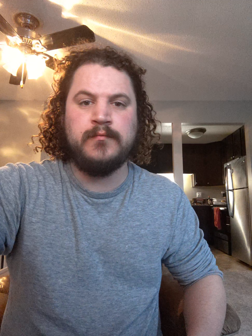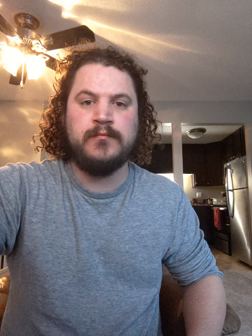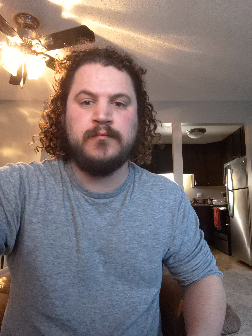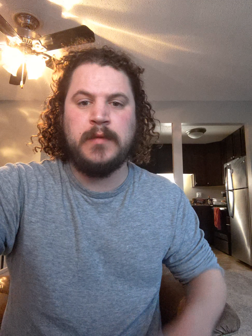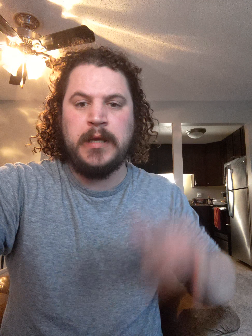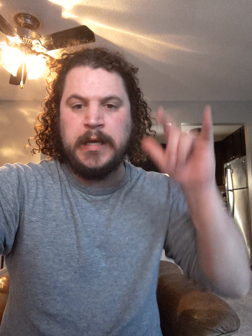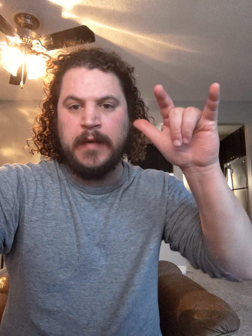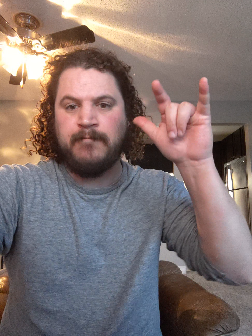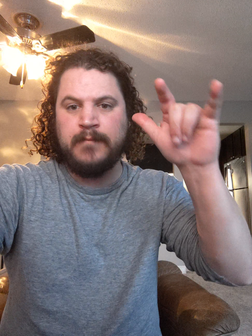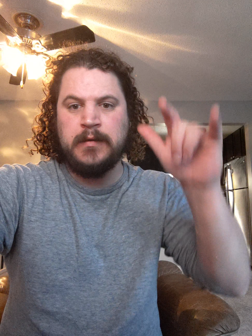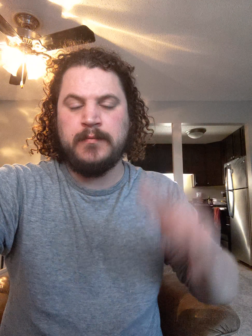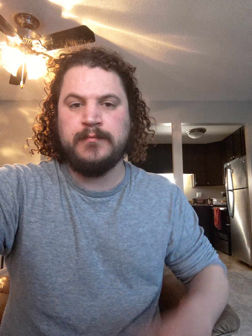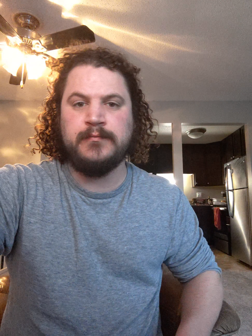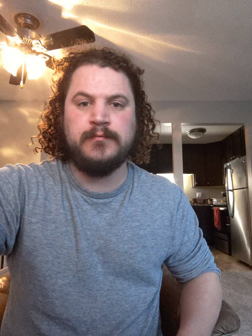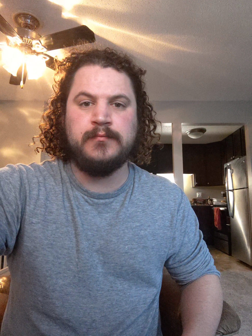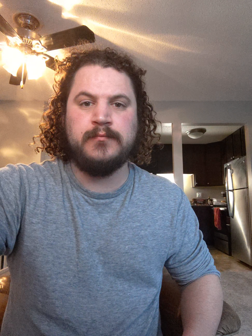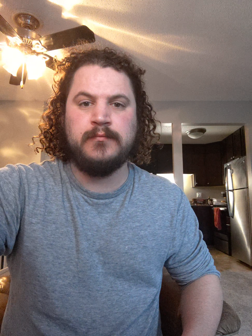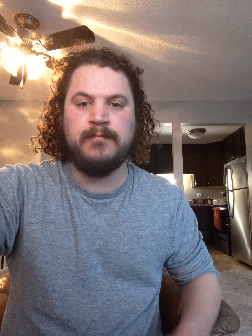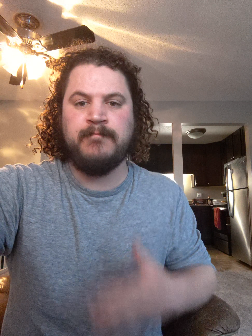airplane